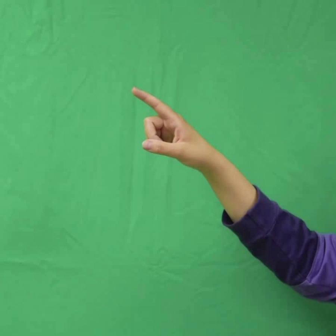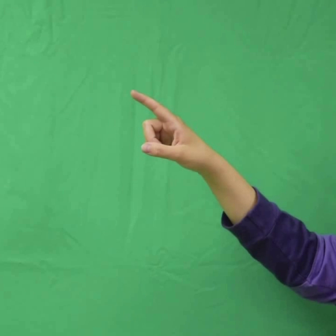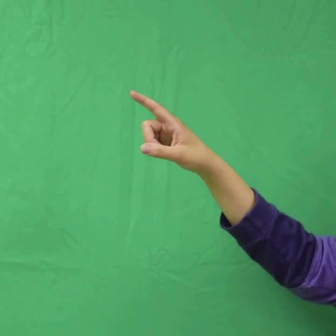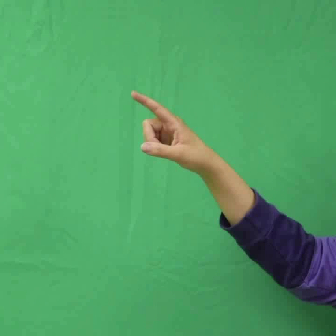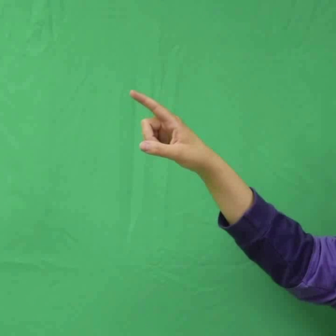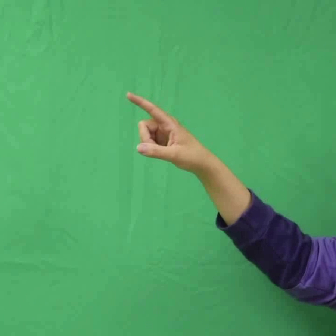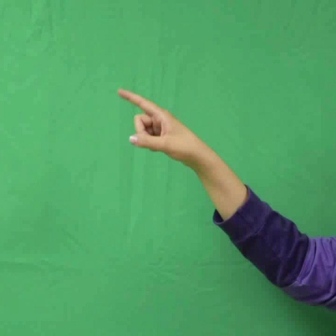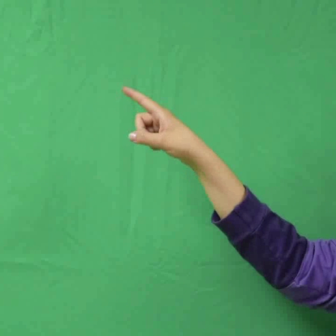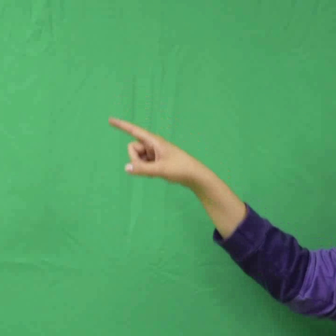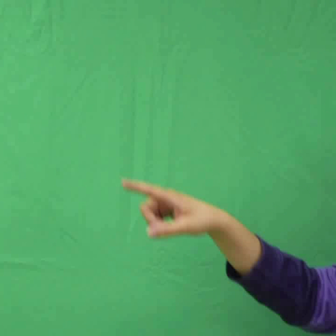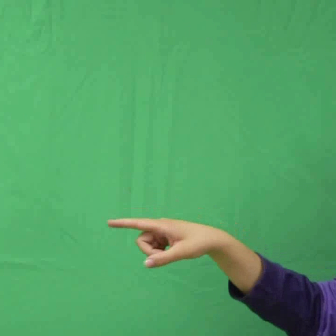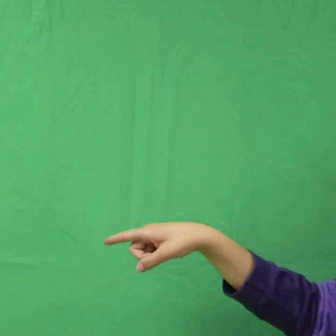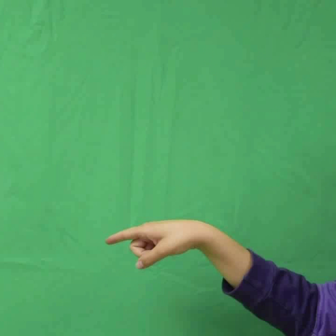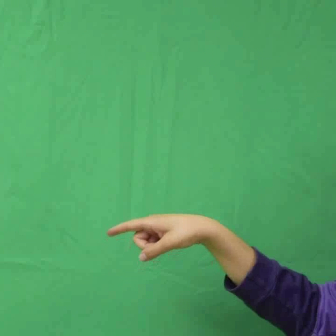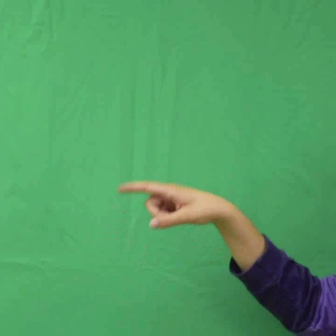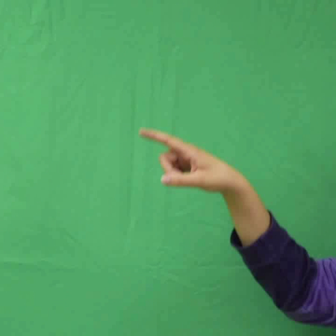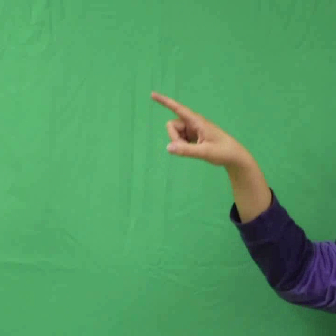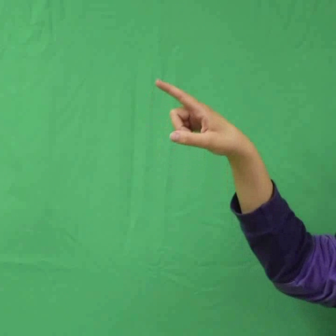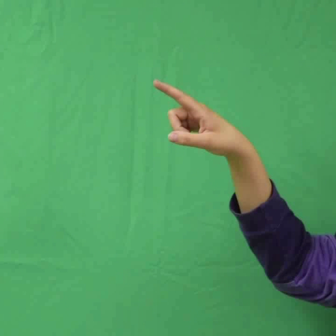Z